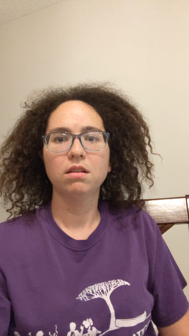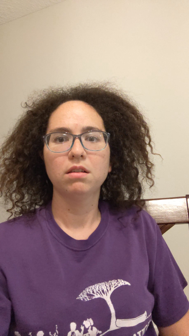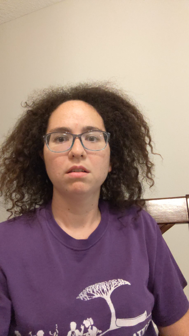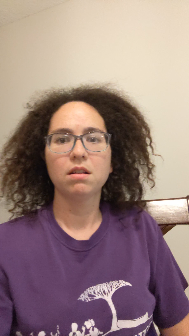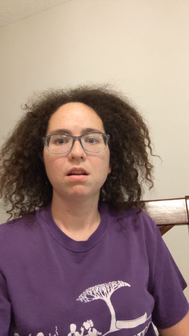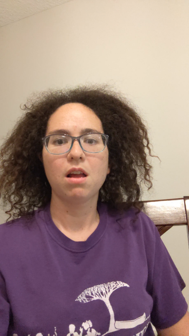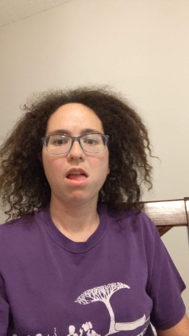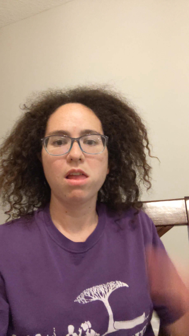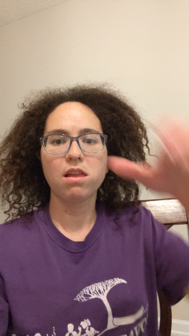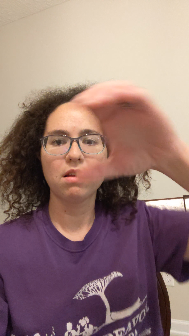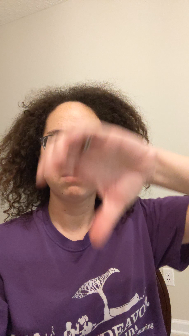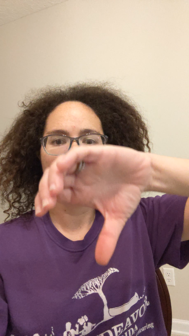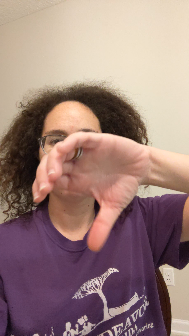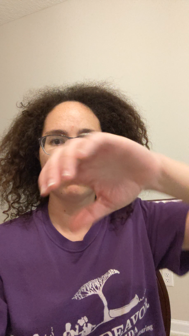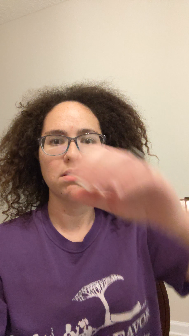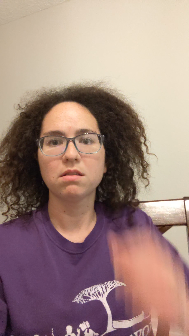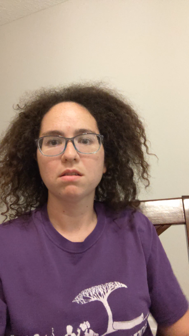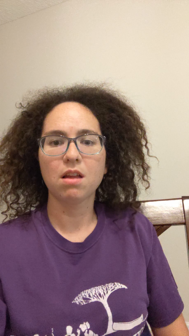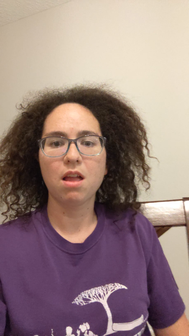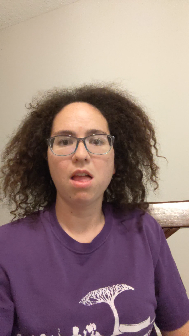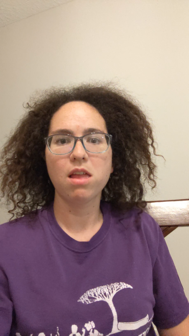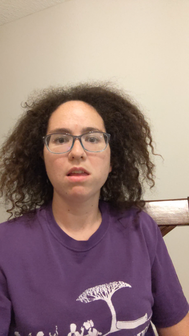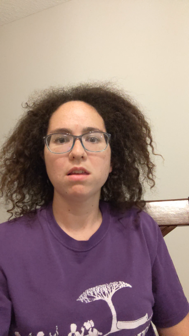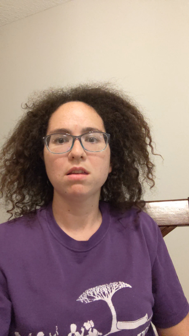pour